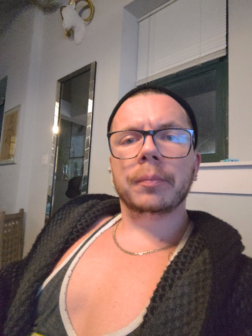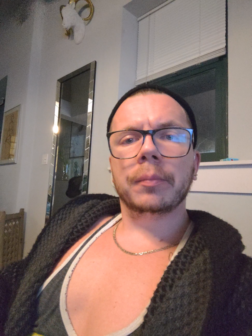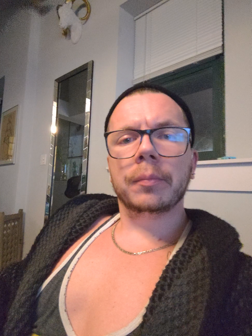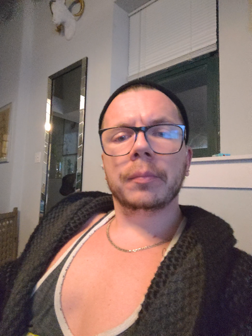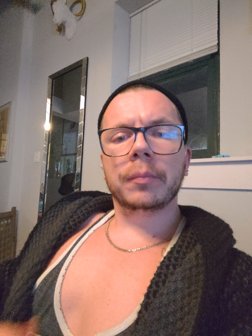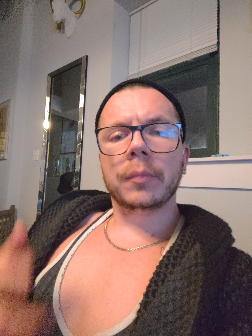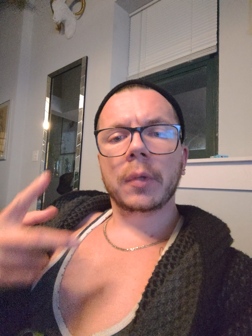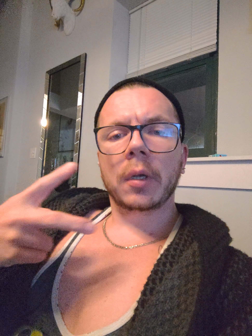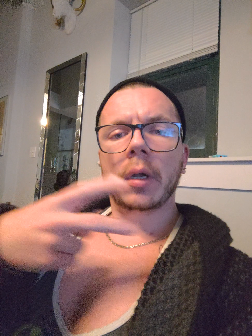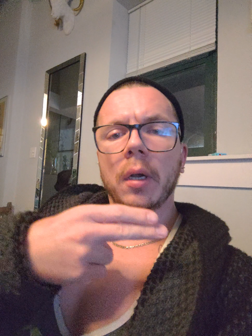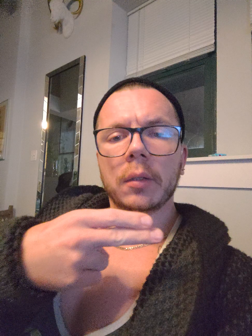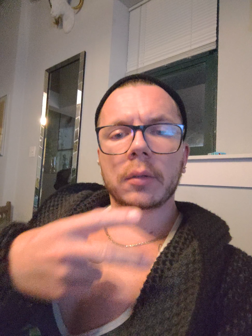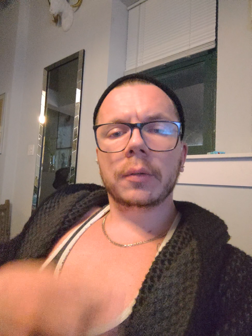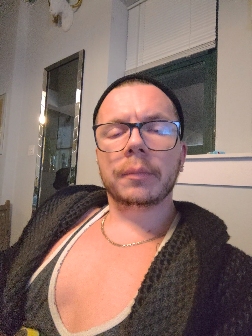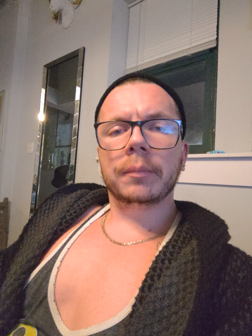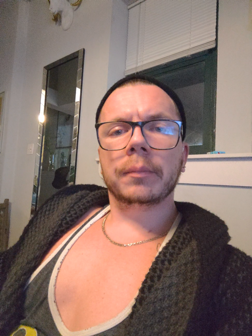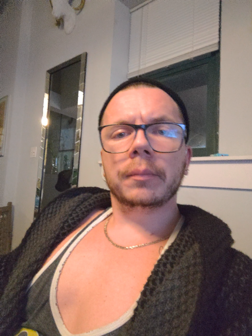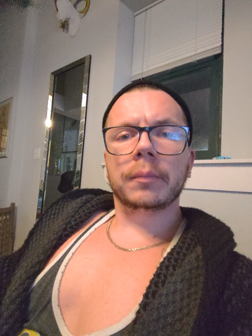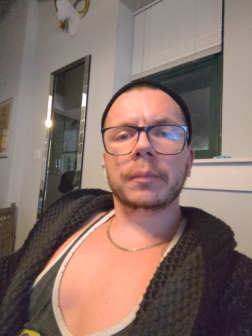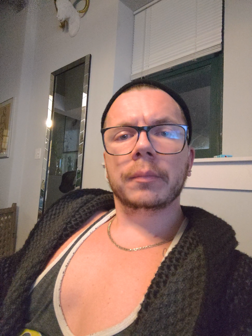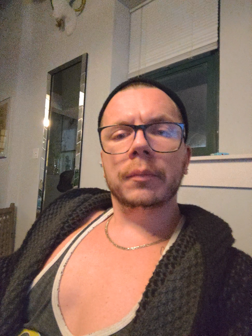cut